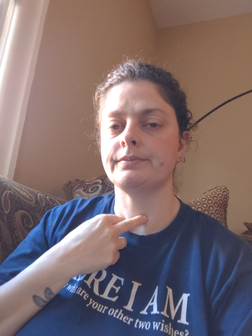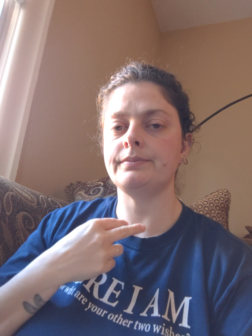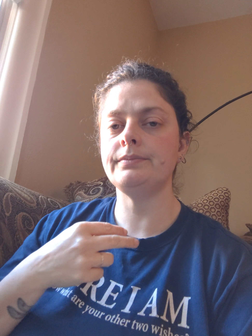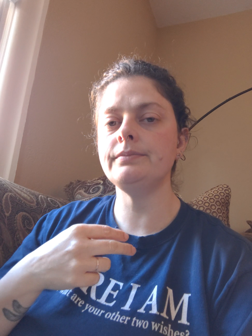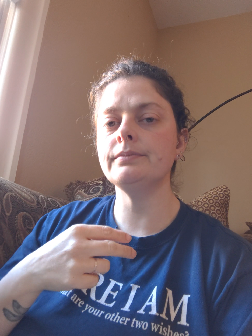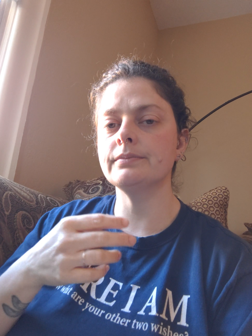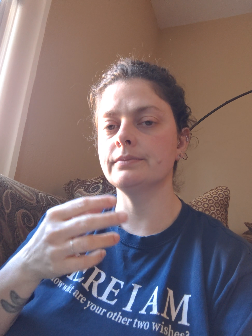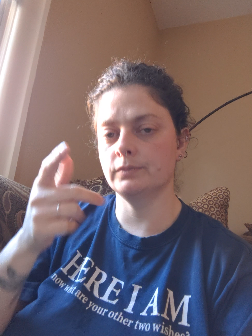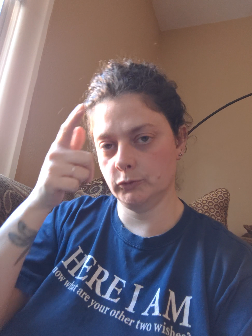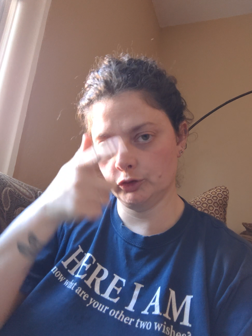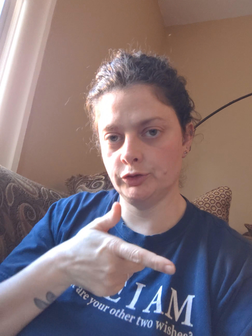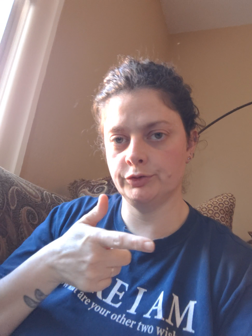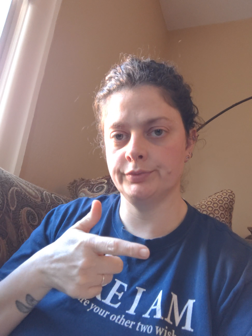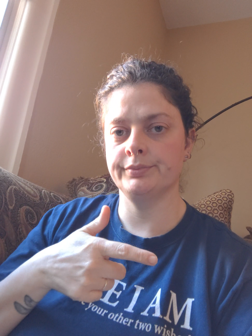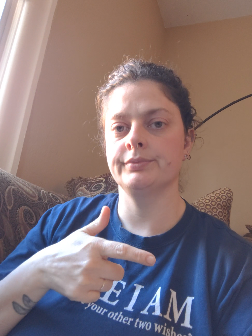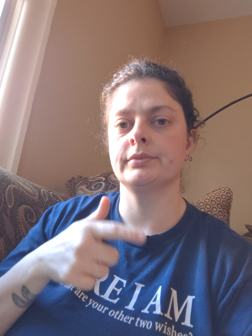brother